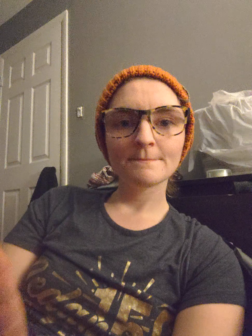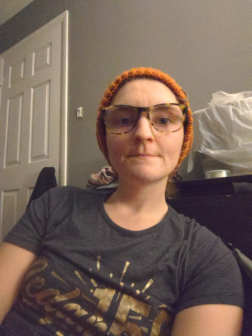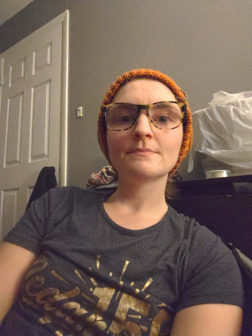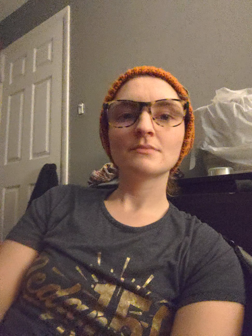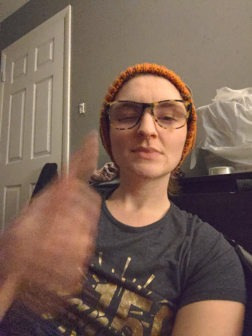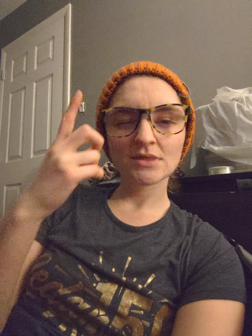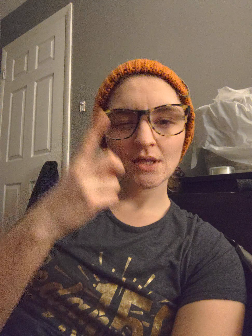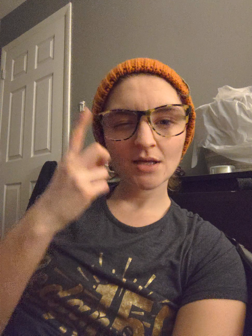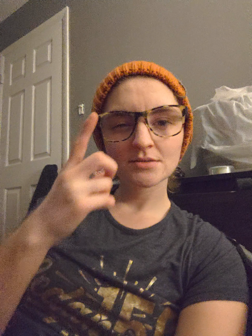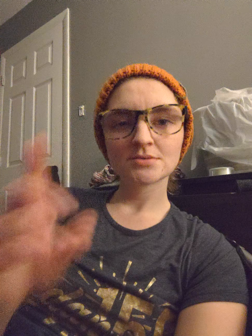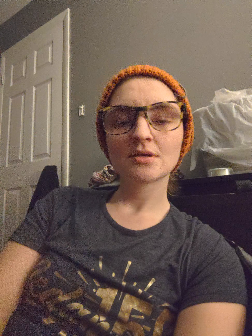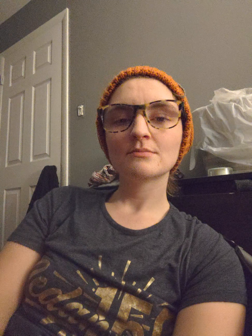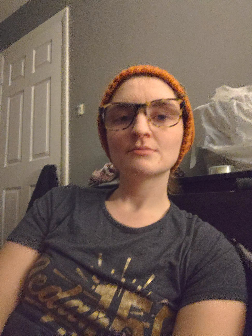think